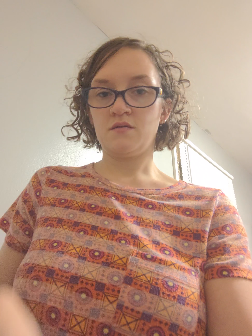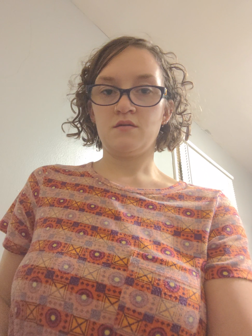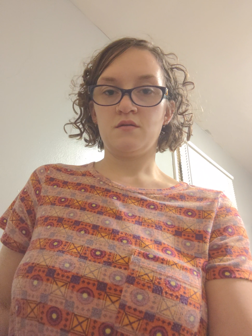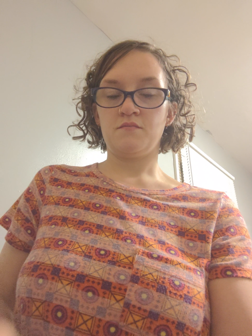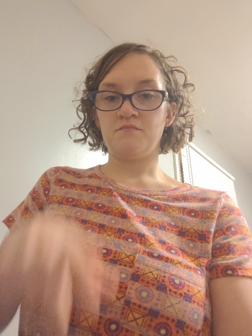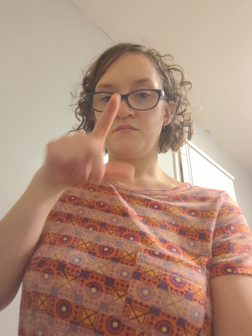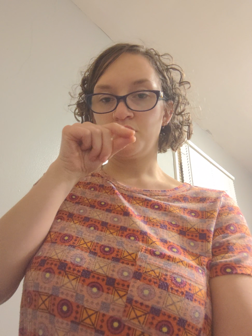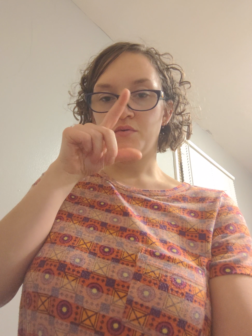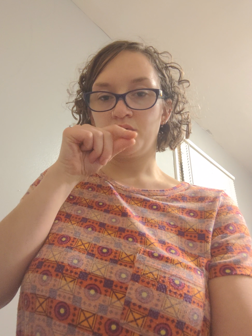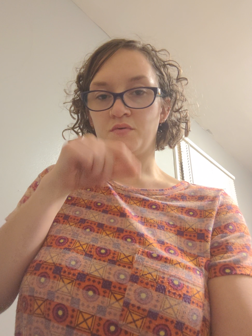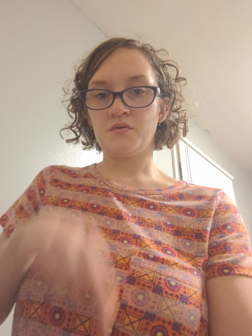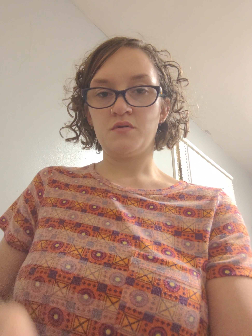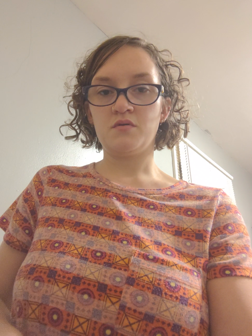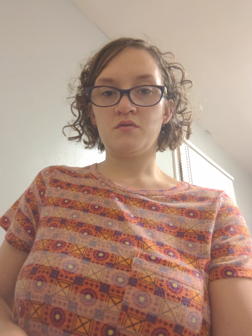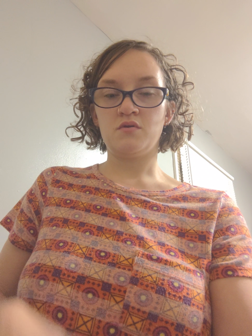bird